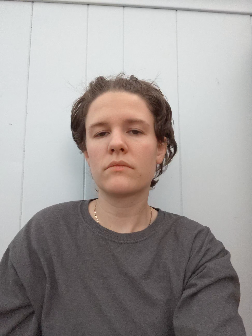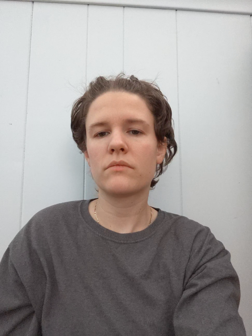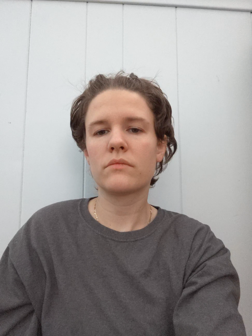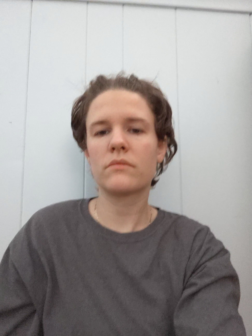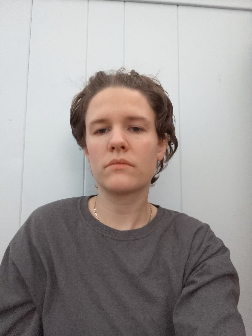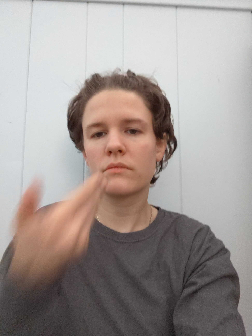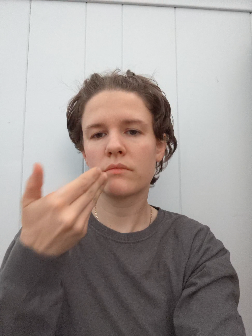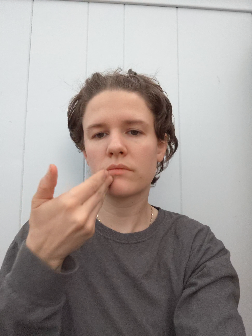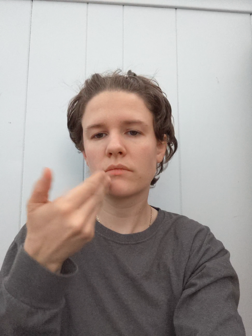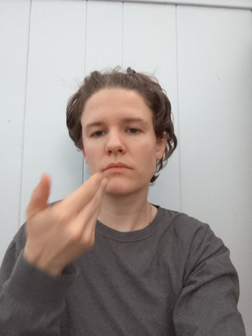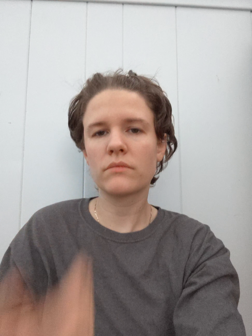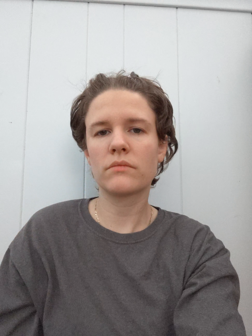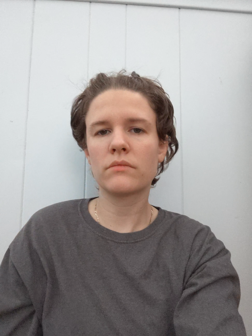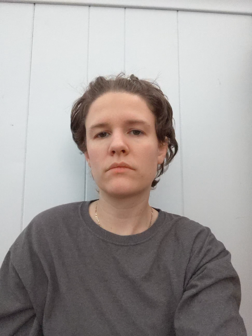pizza